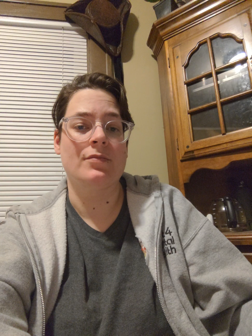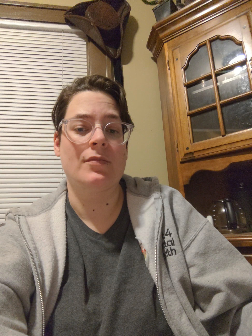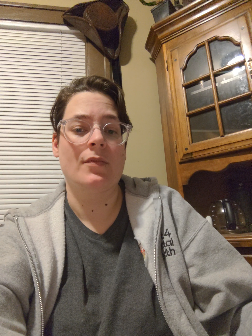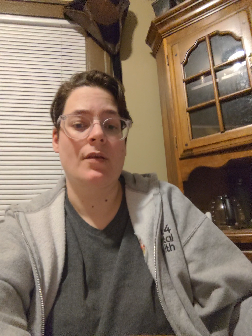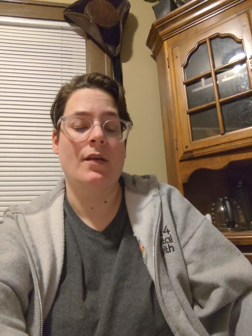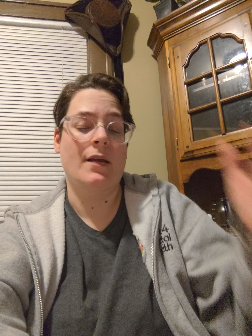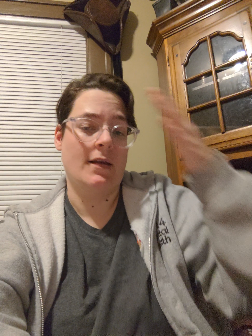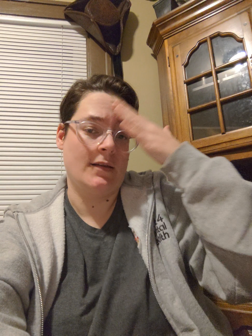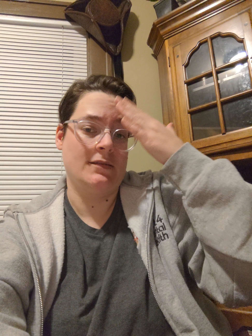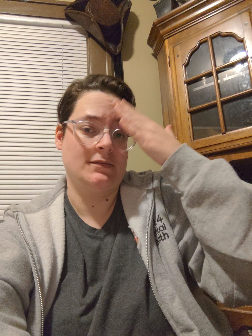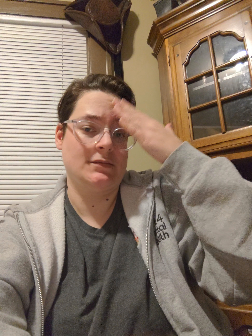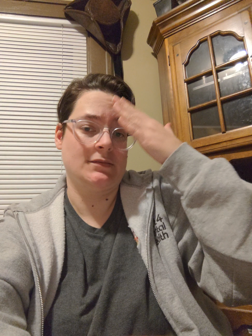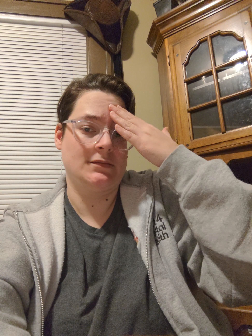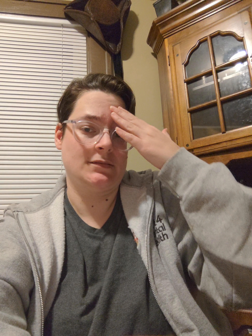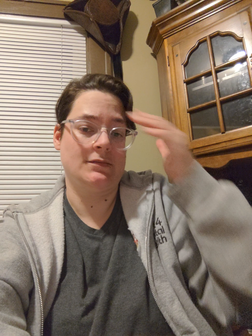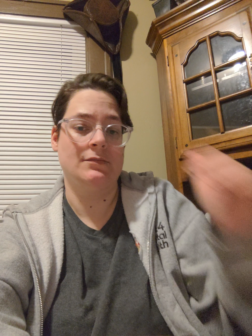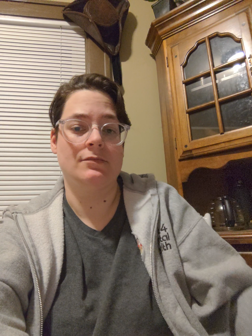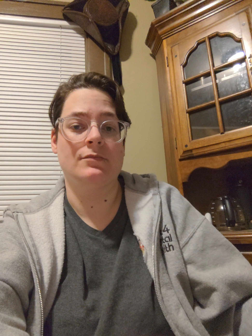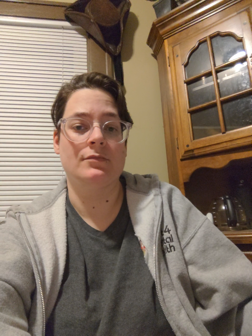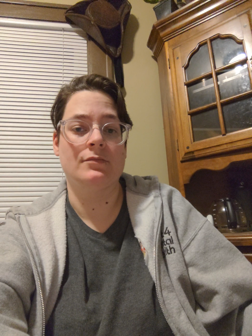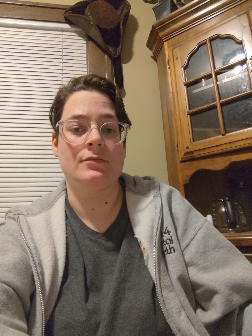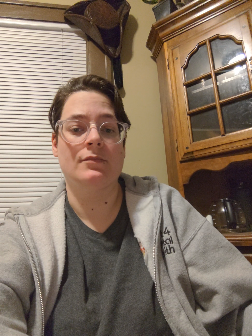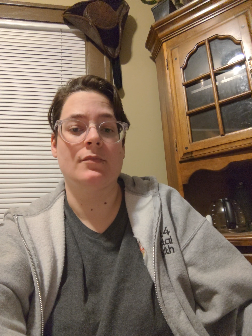hat